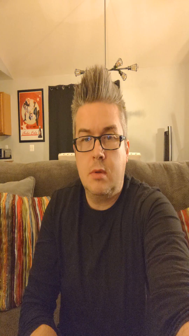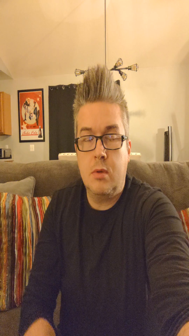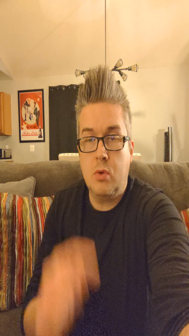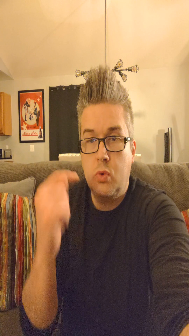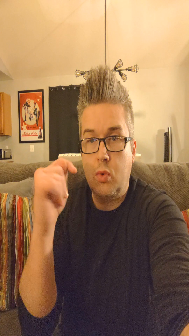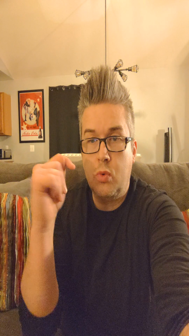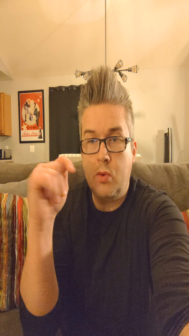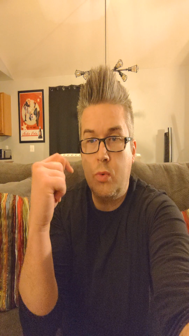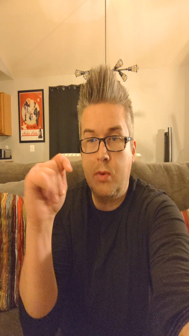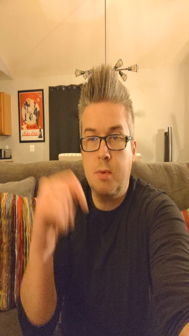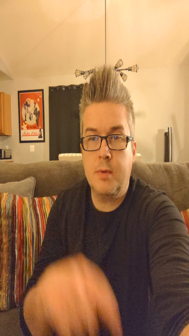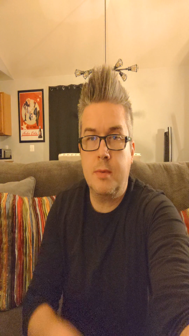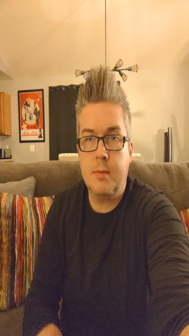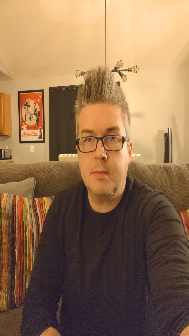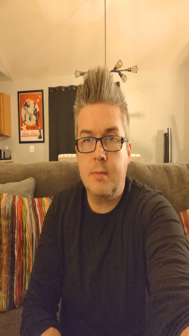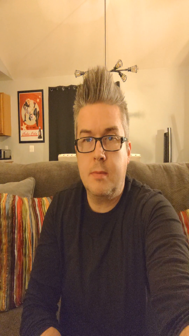toy